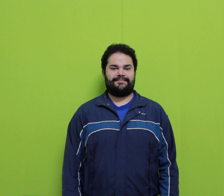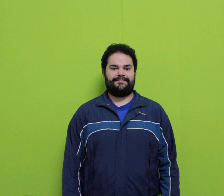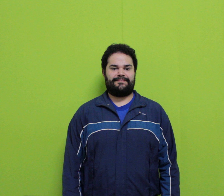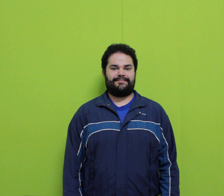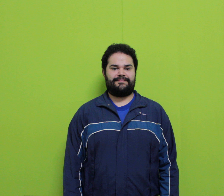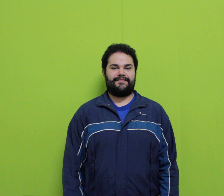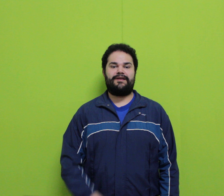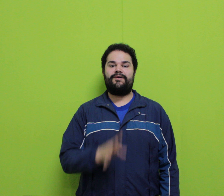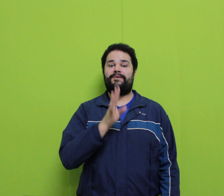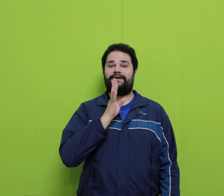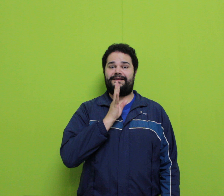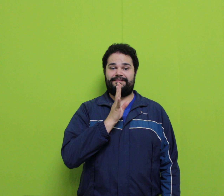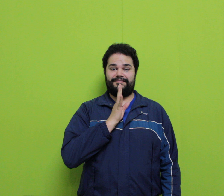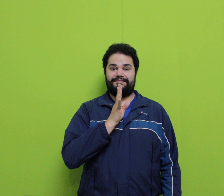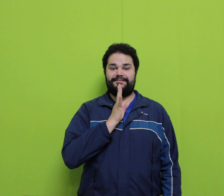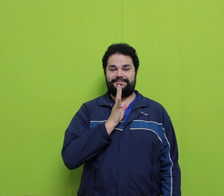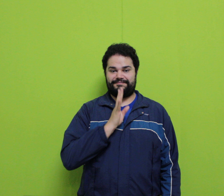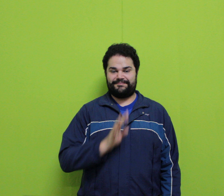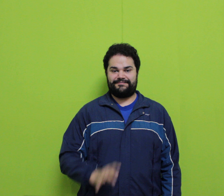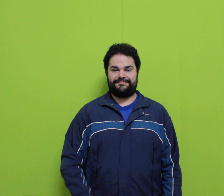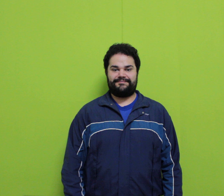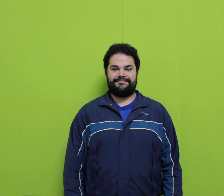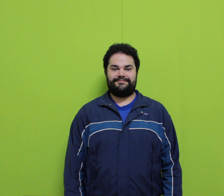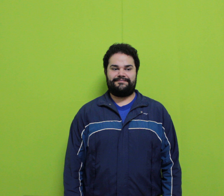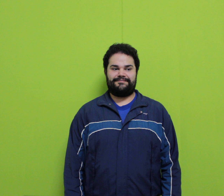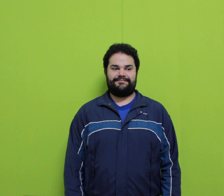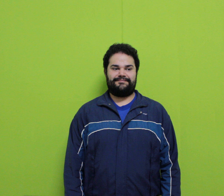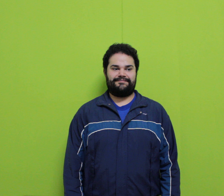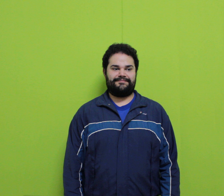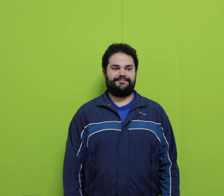conhecer